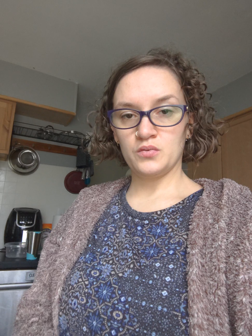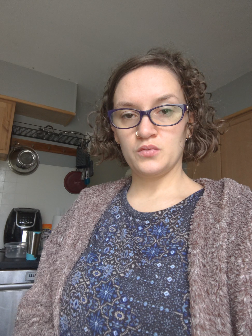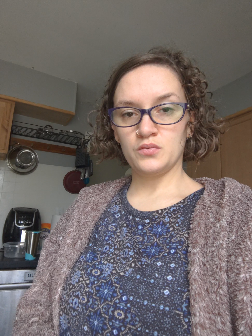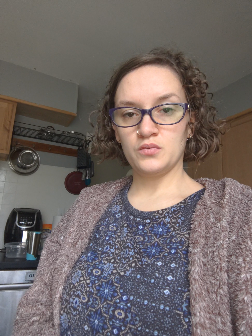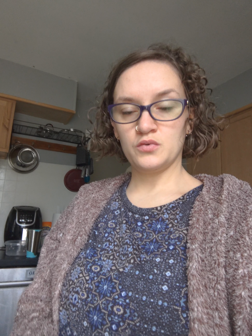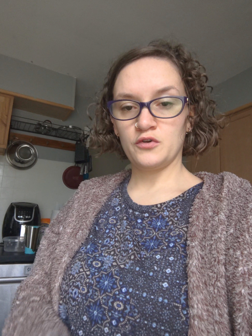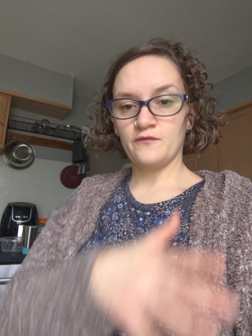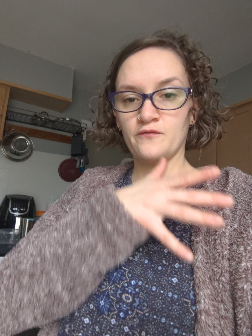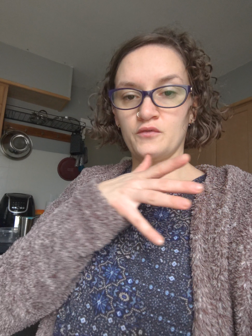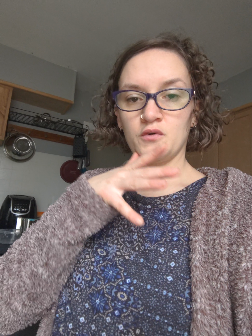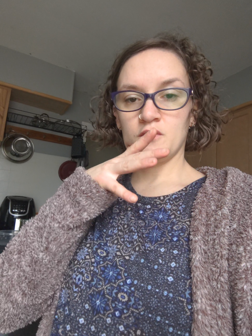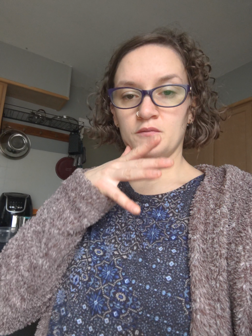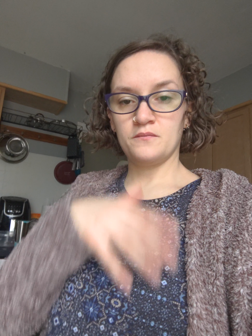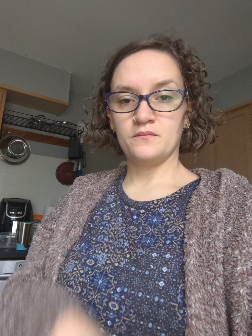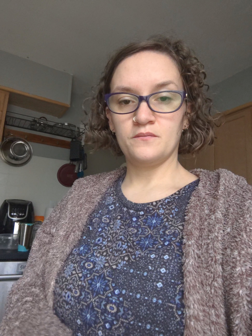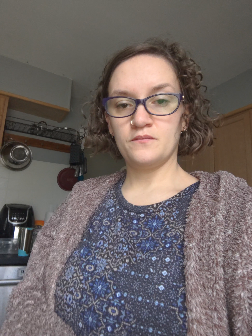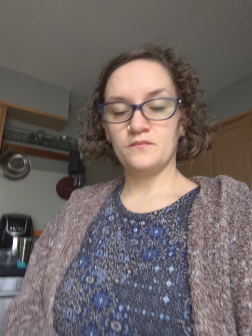farm